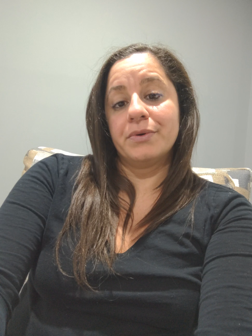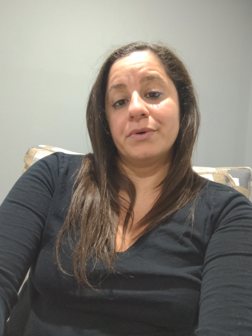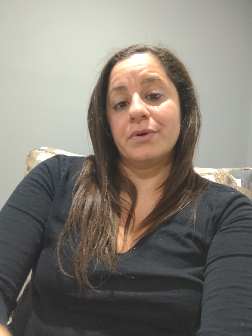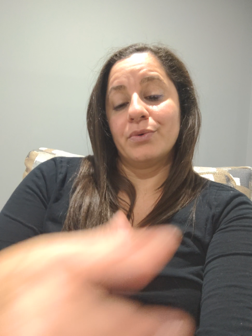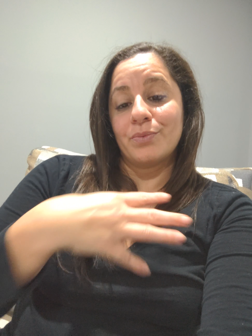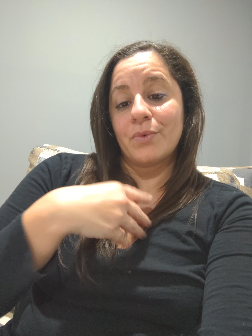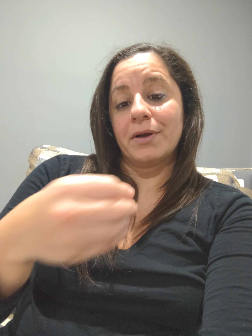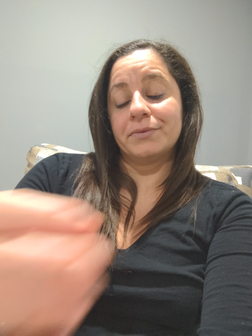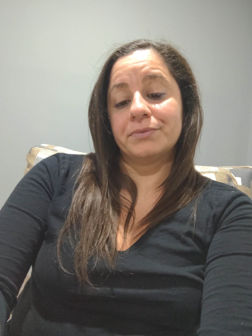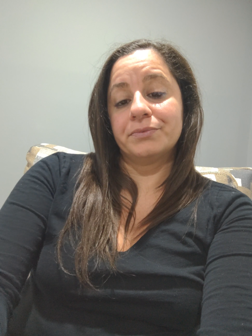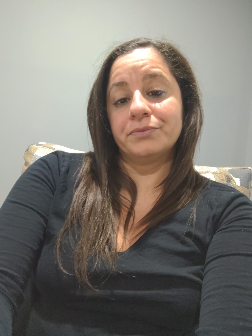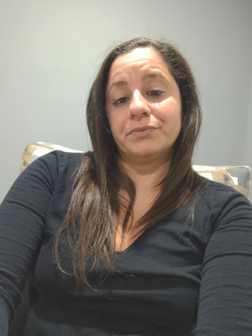white